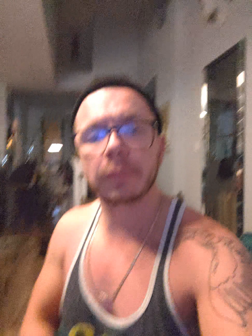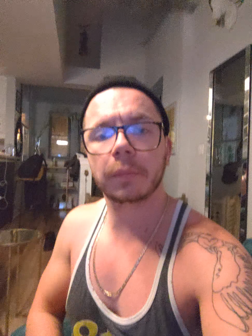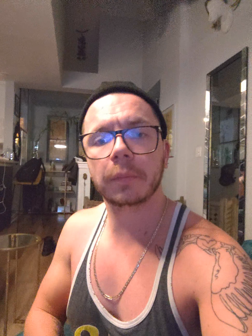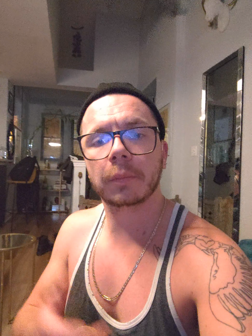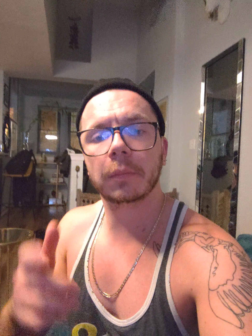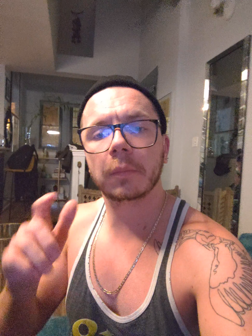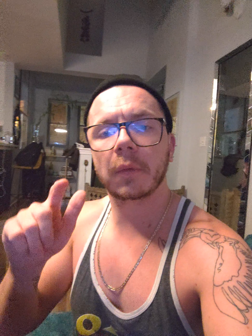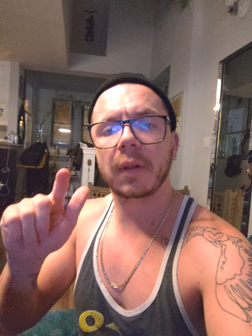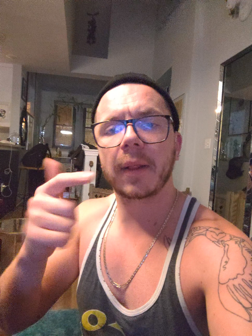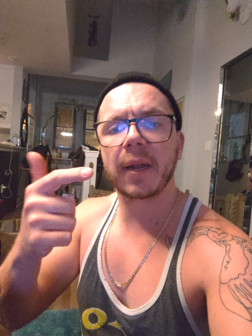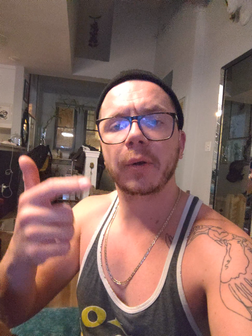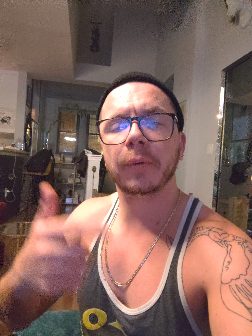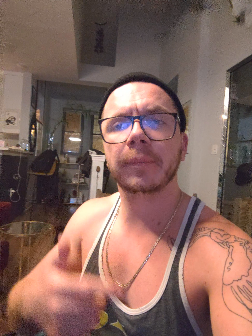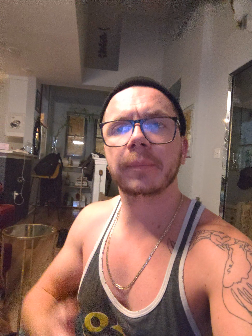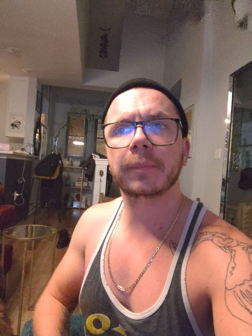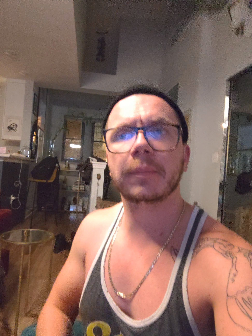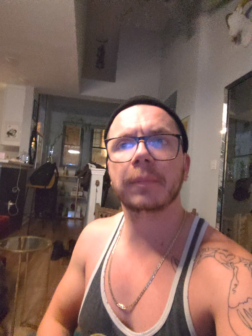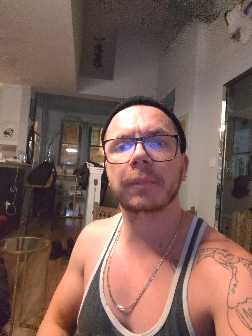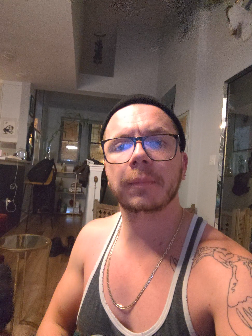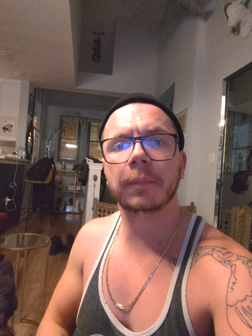later